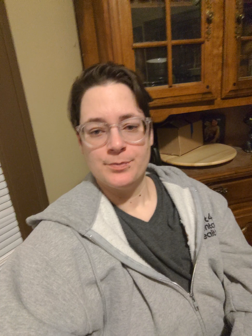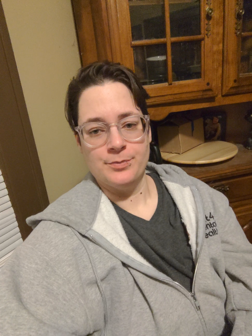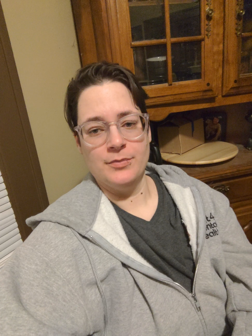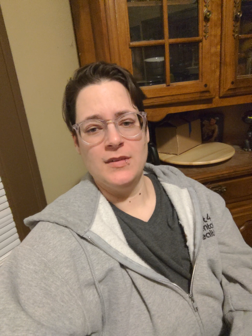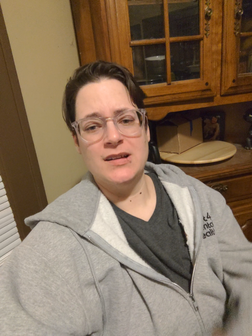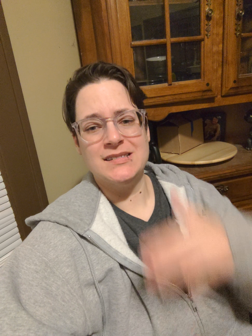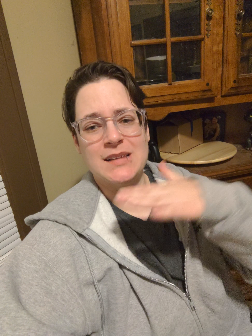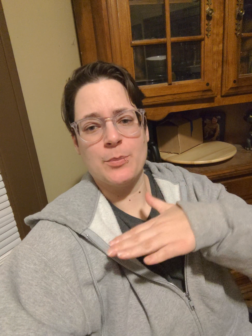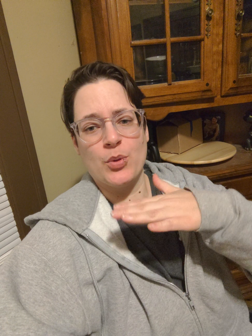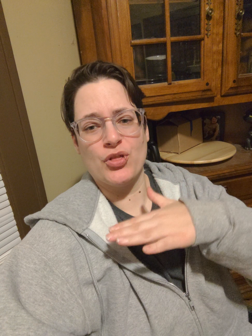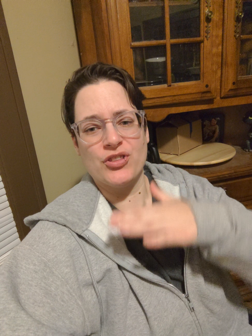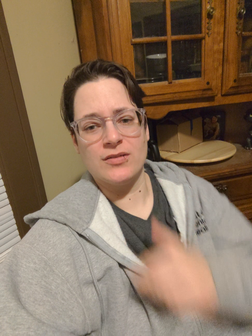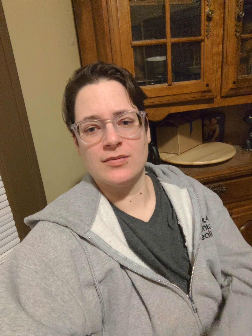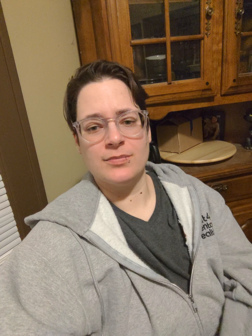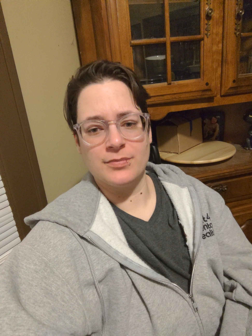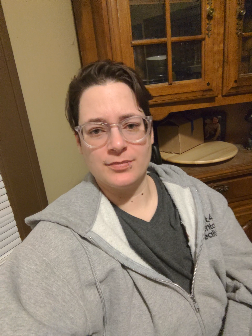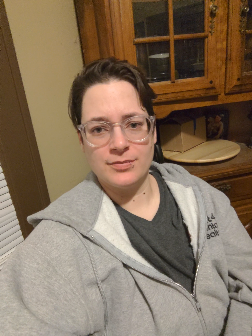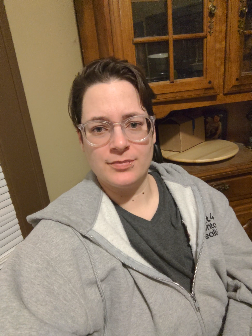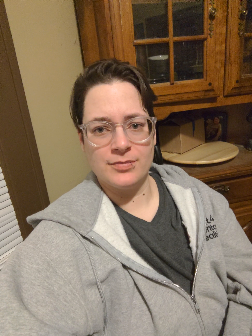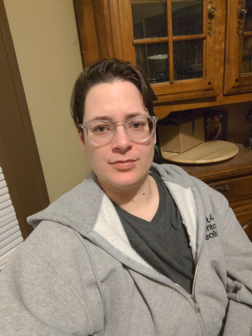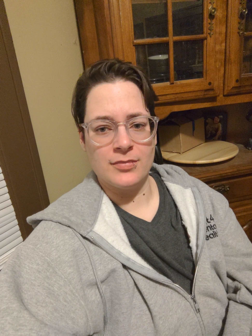table